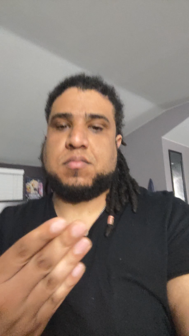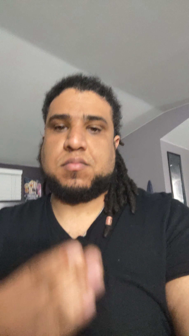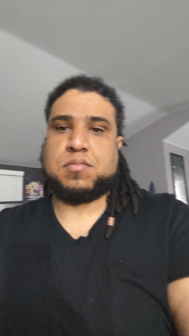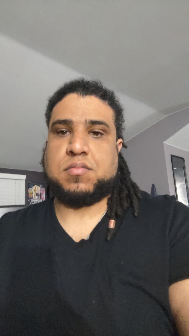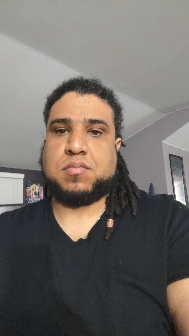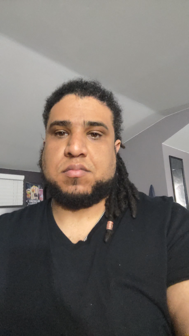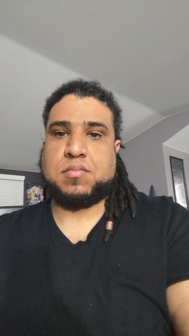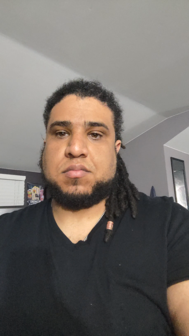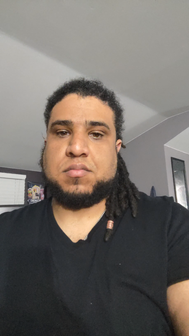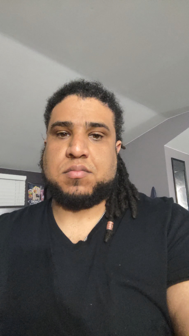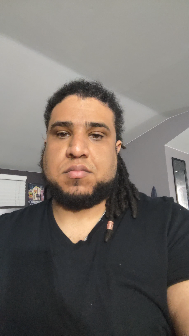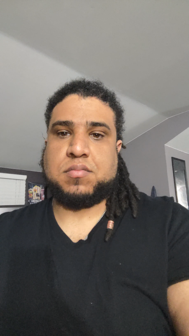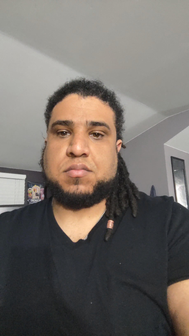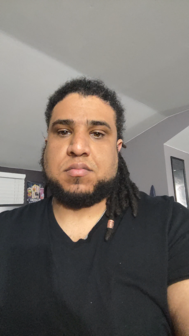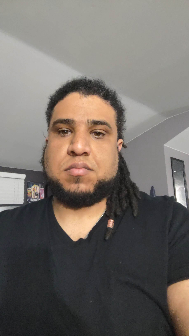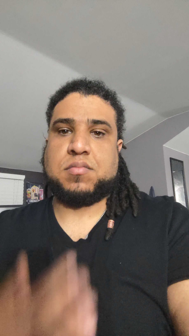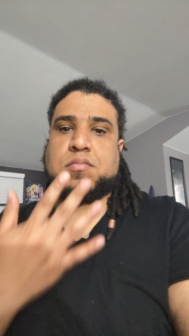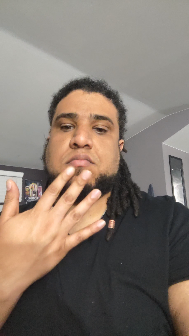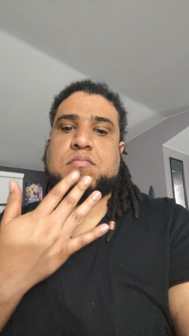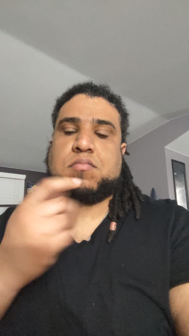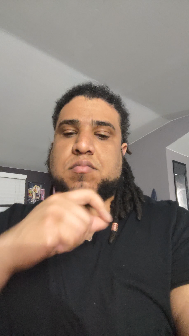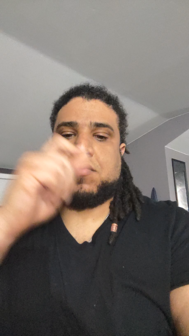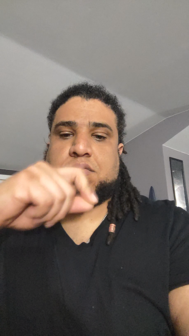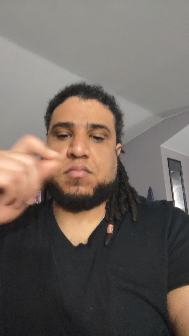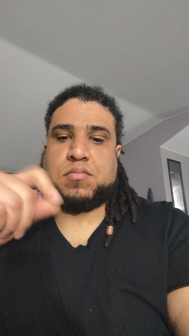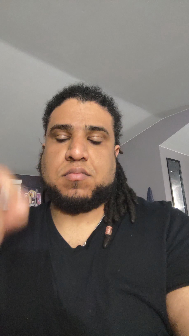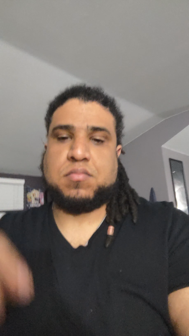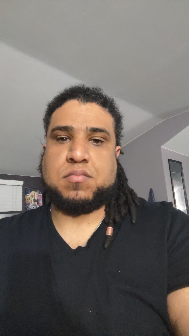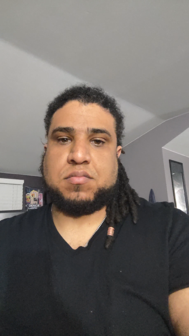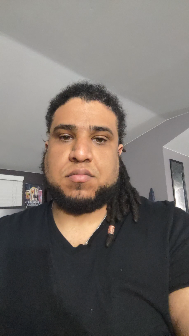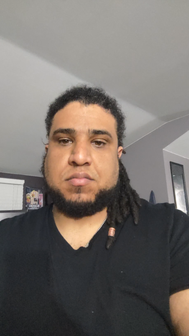crayon